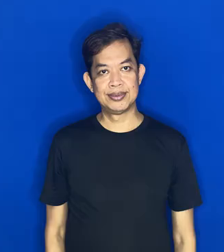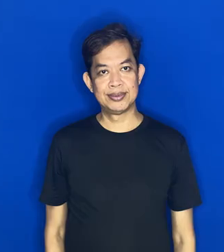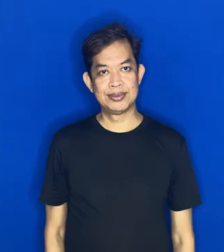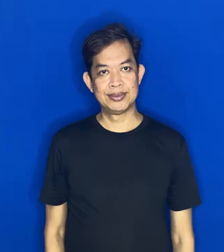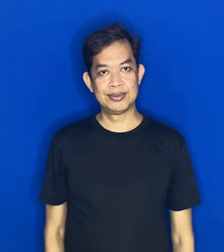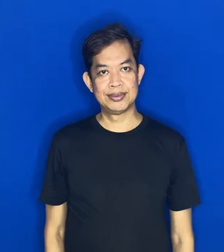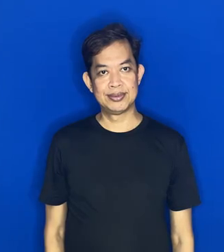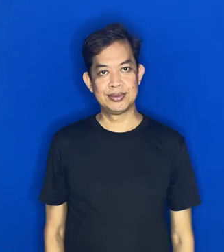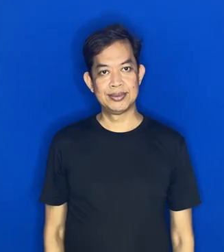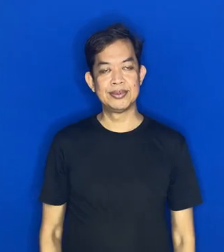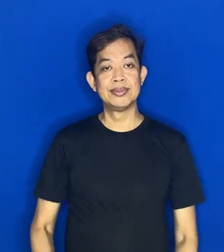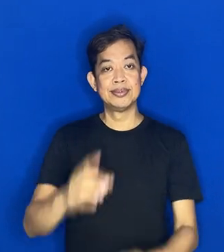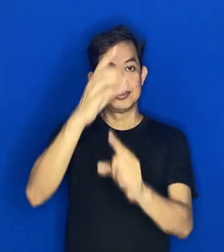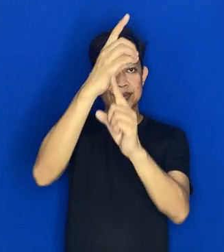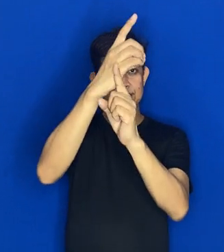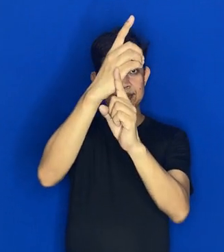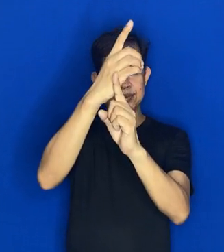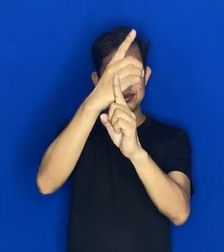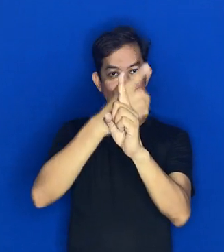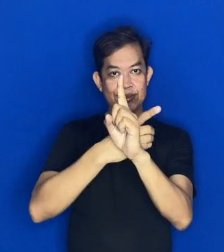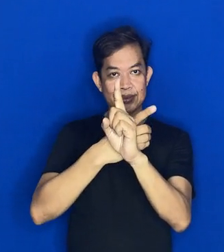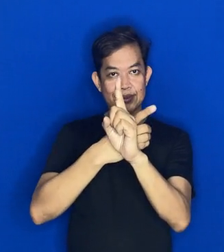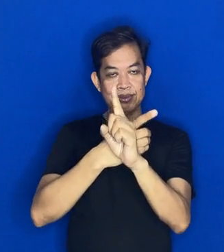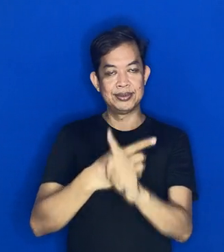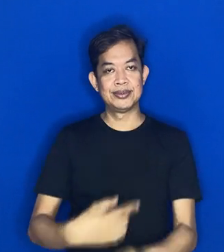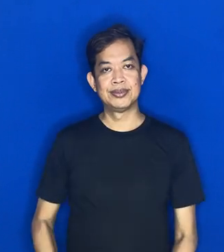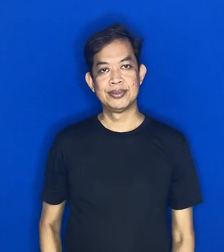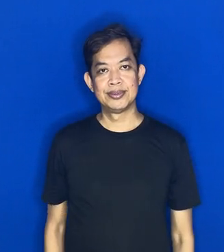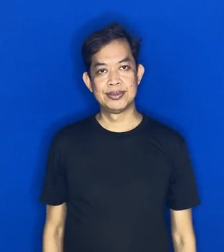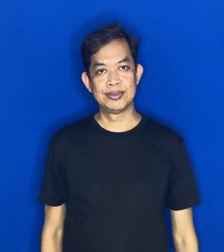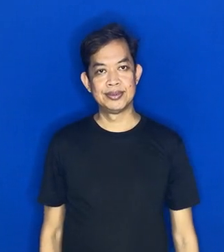december